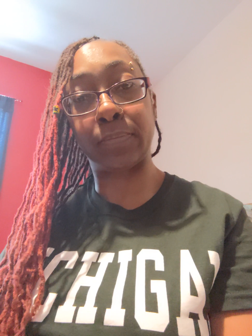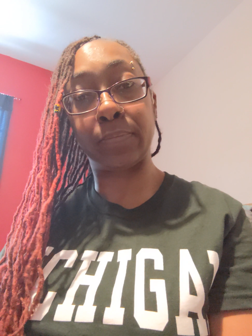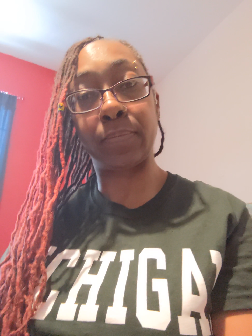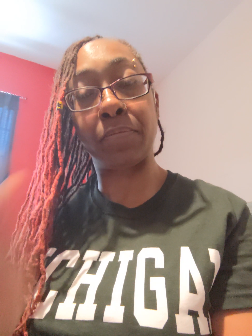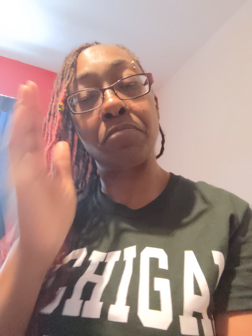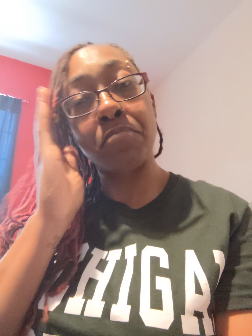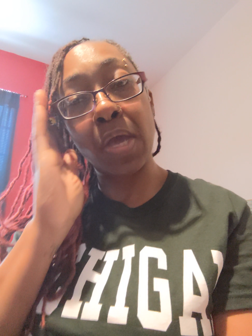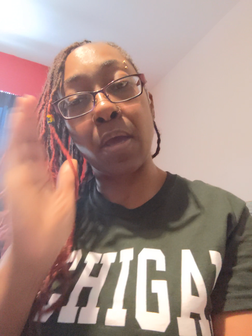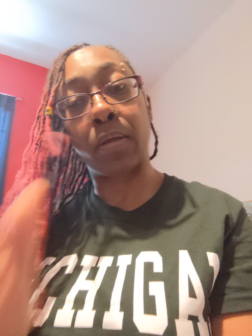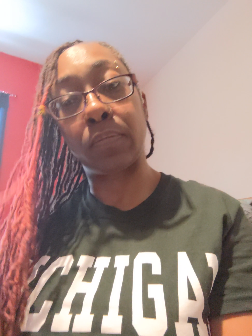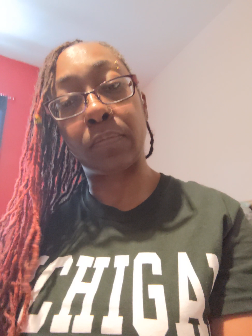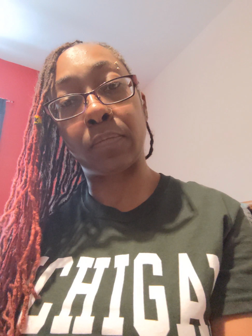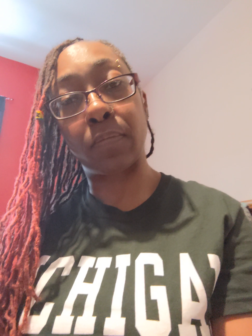bed